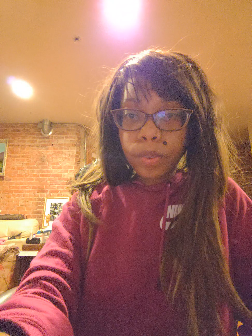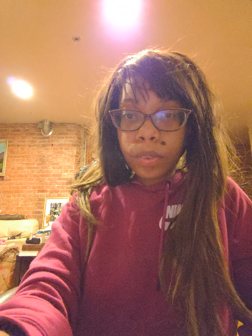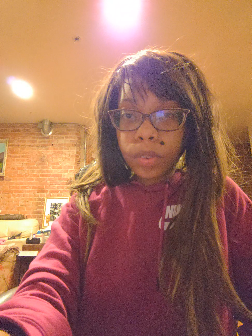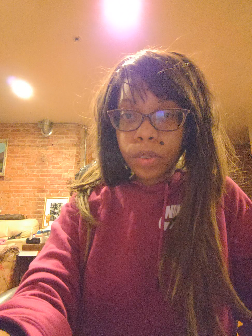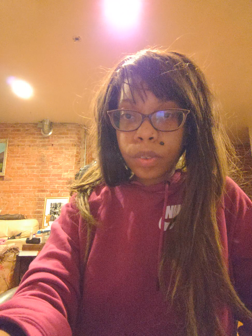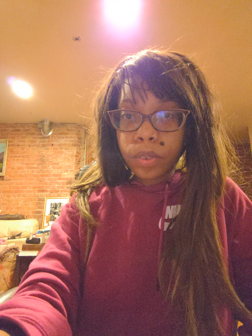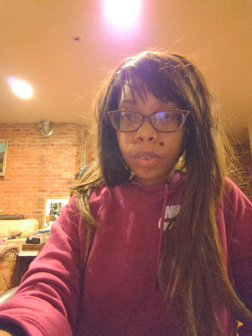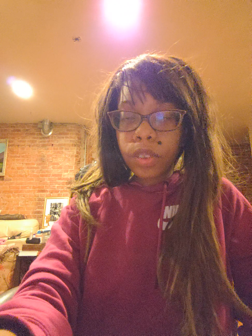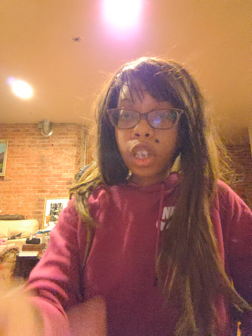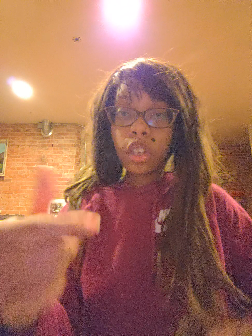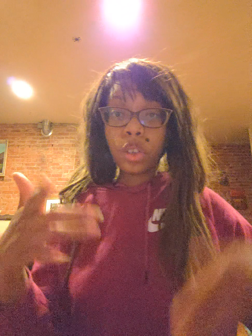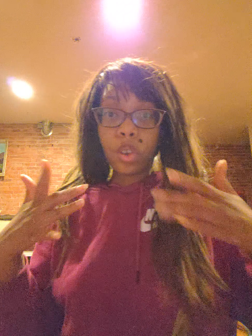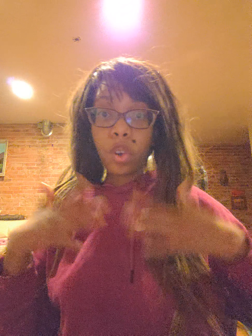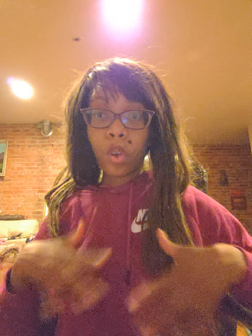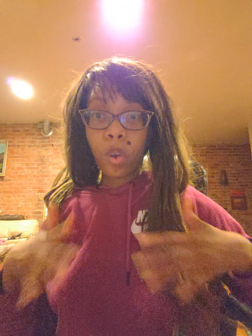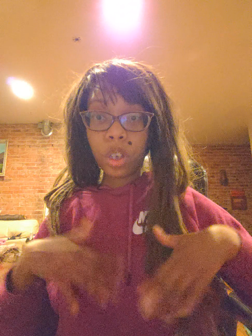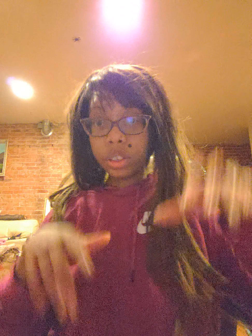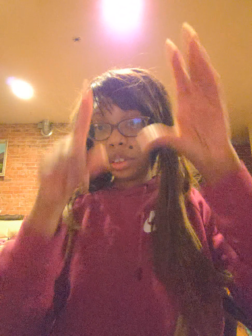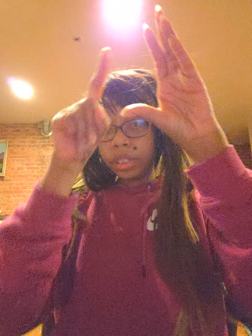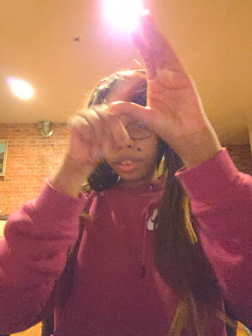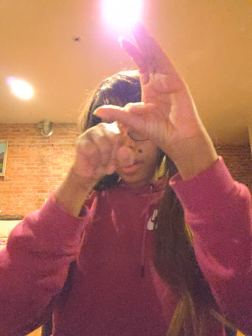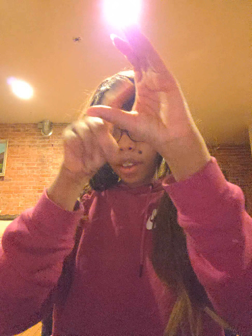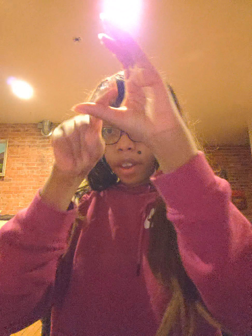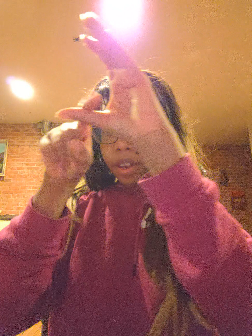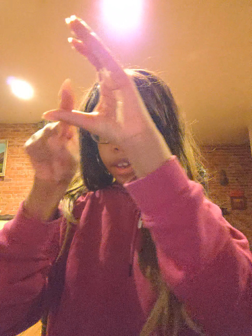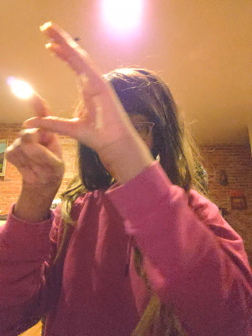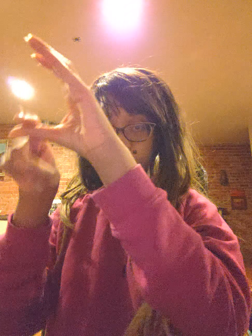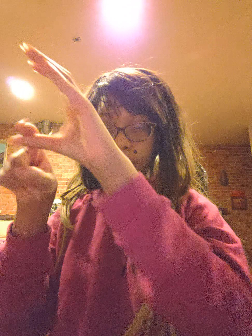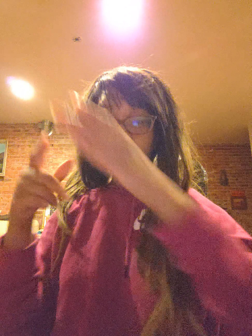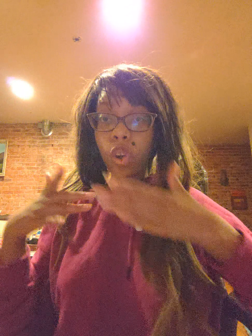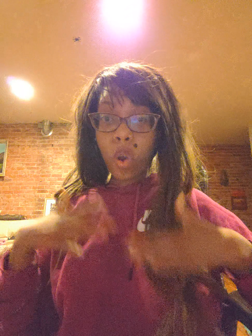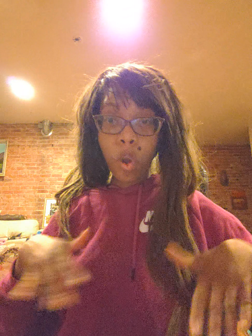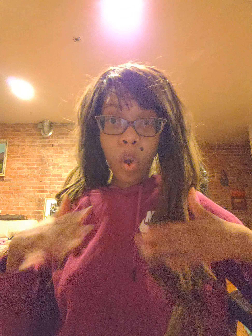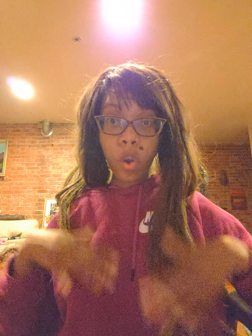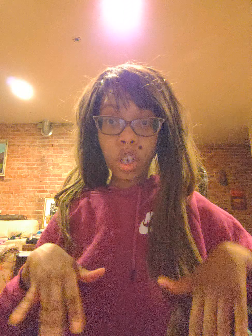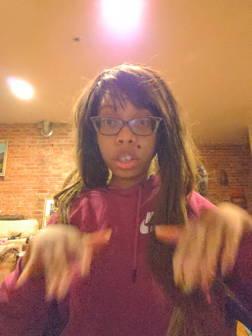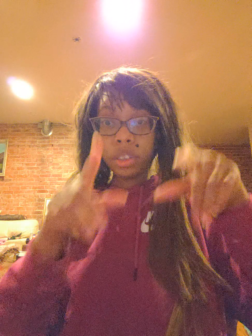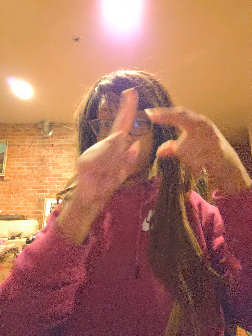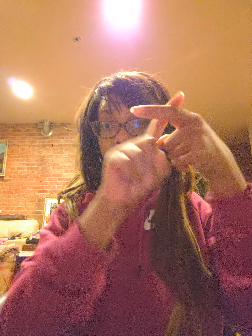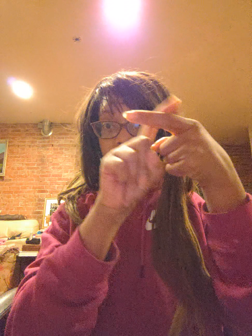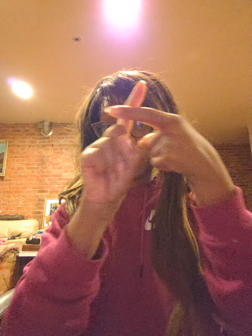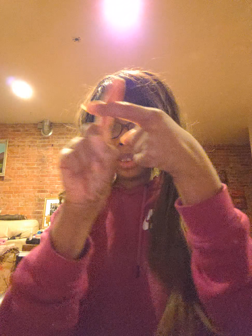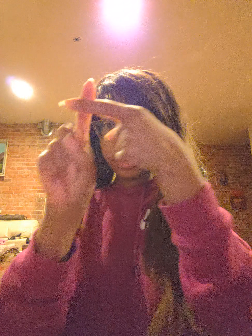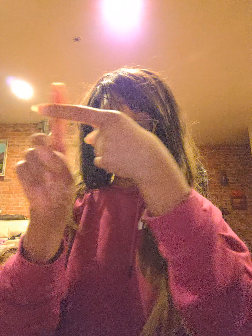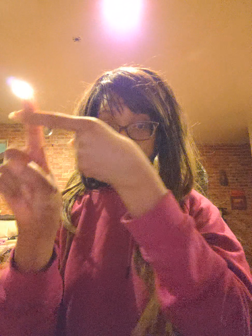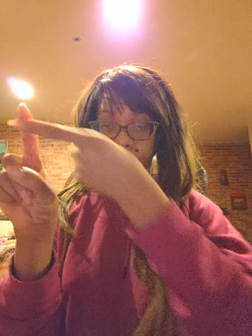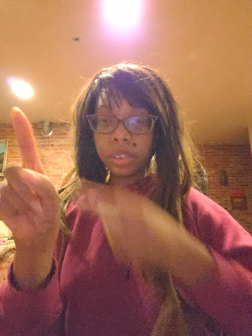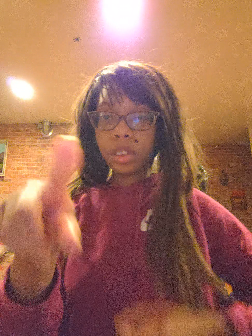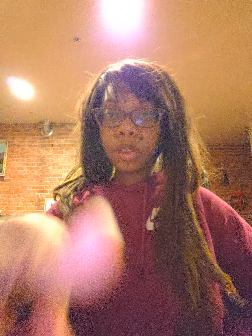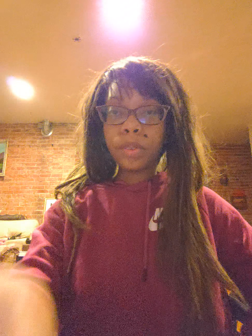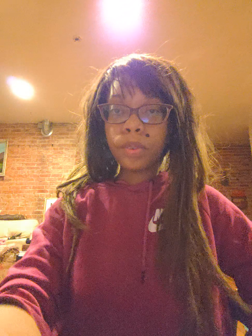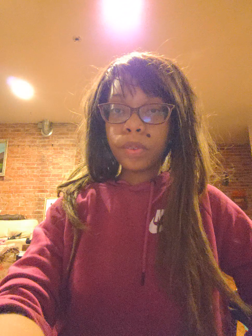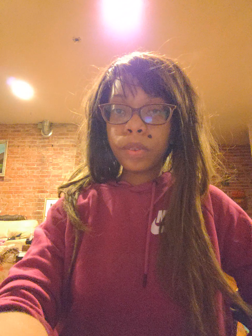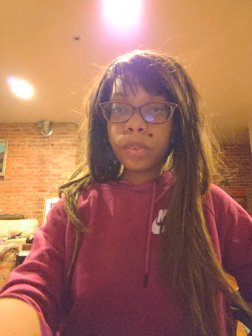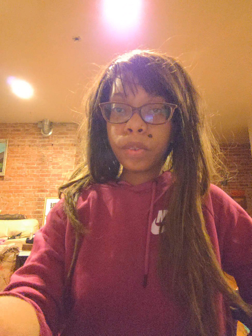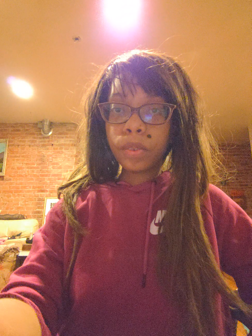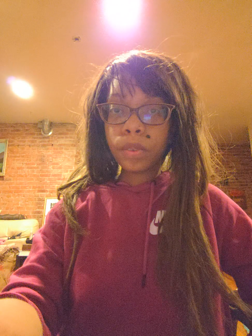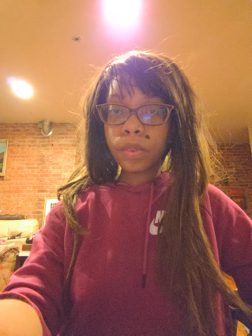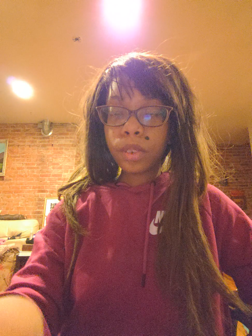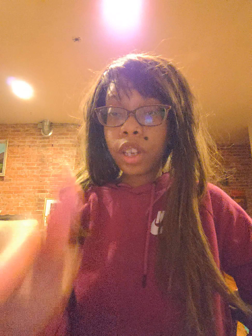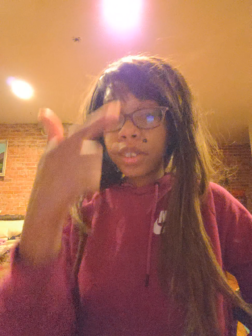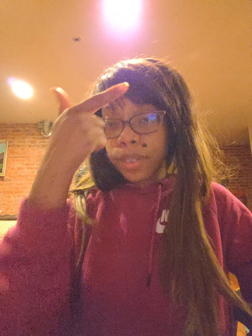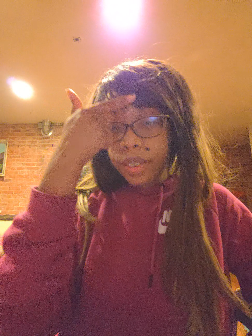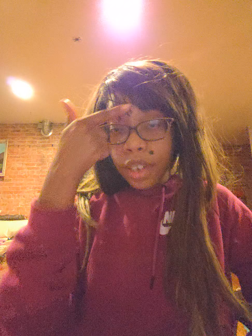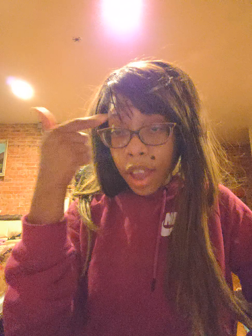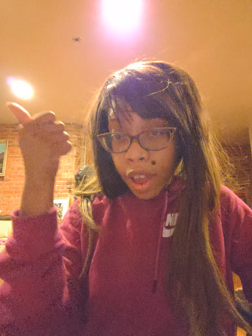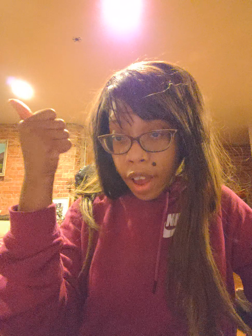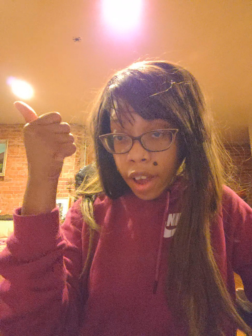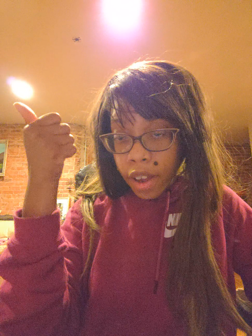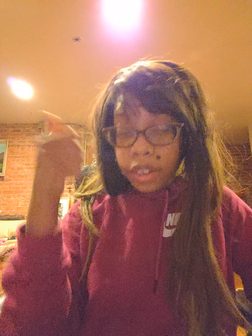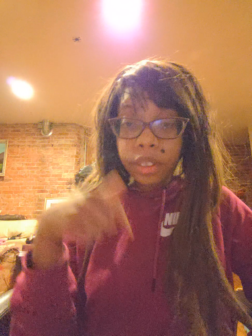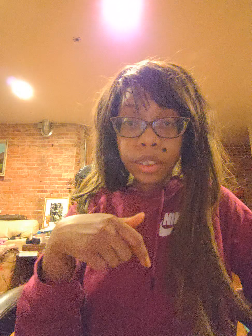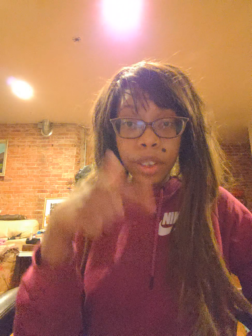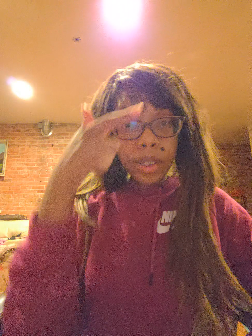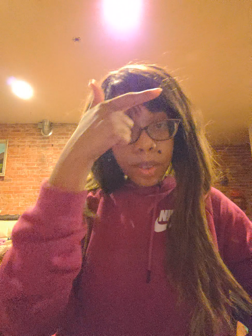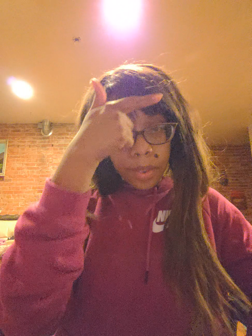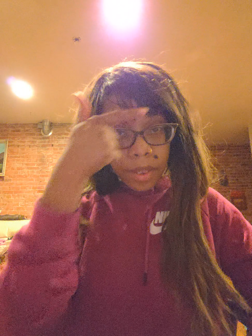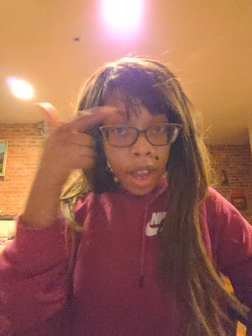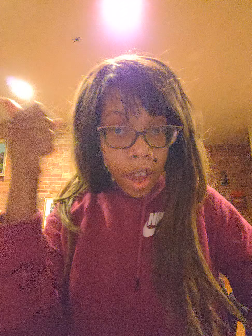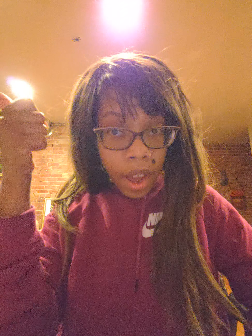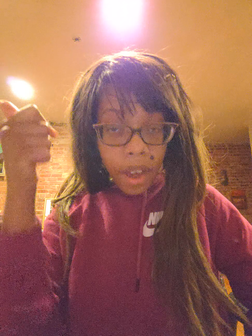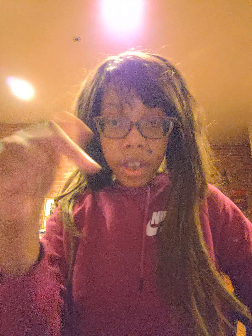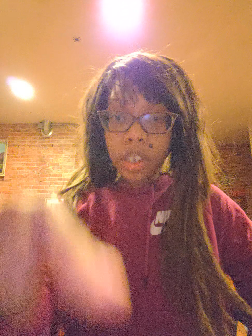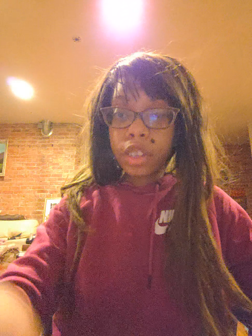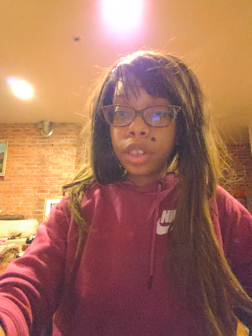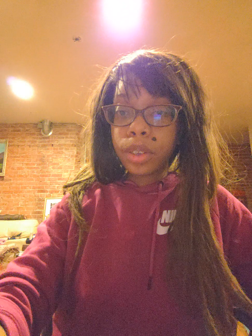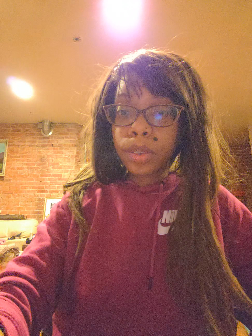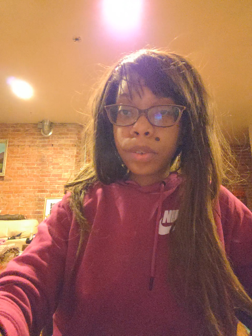because